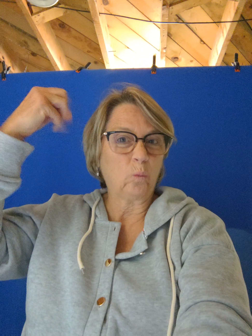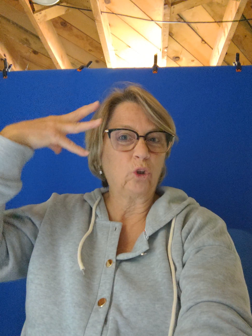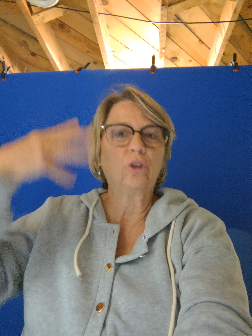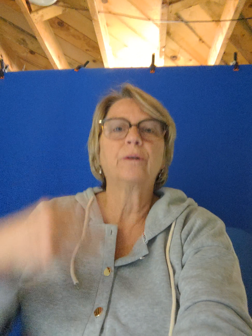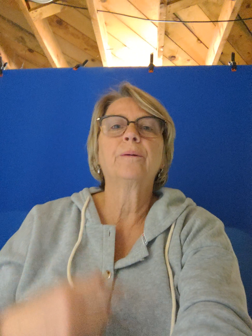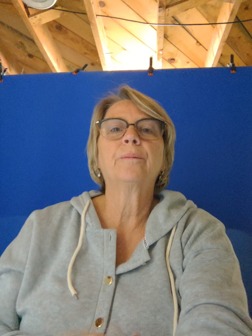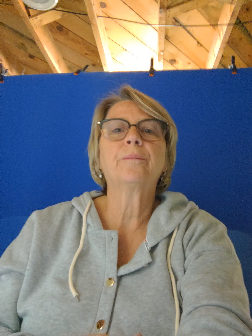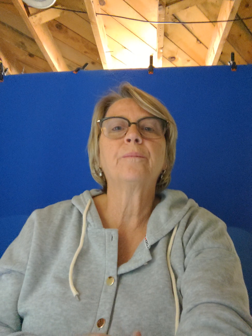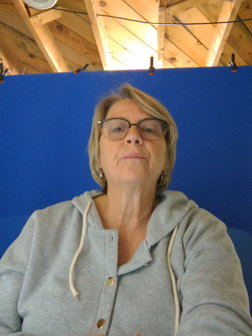shower